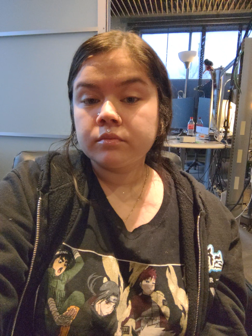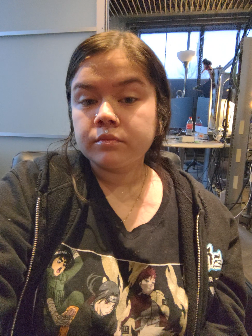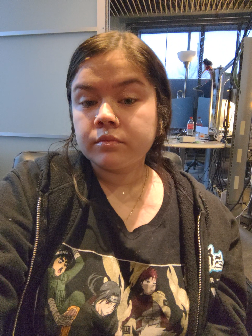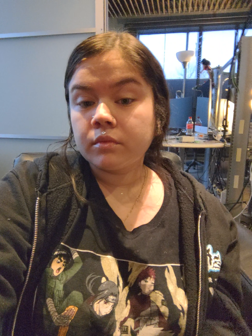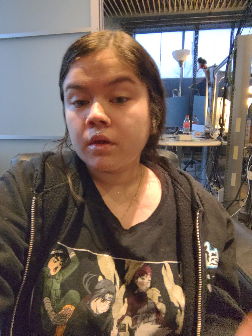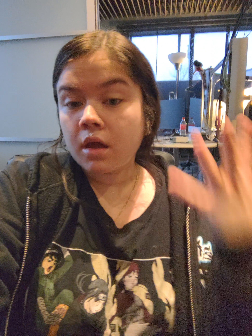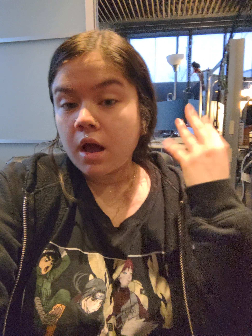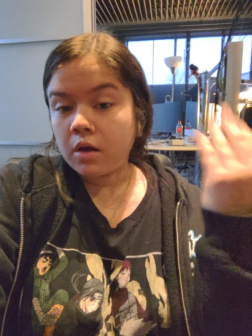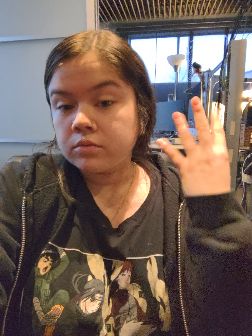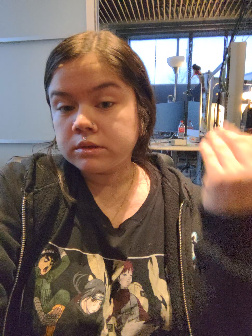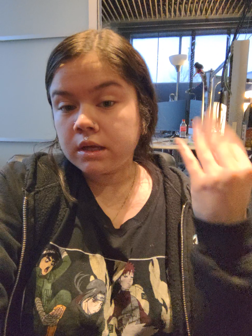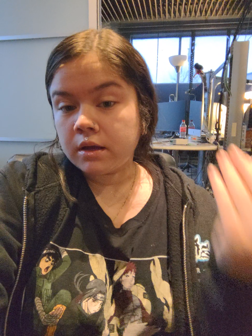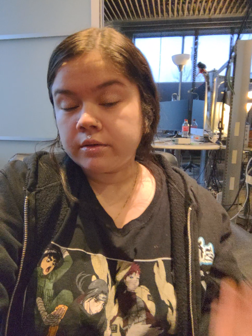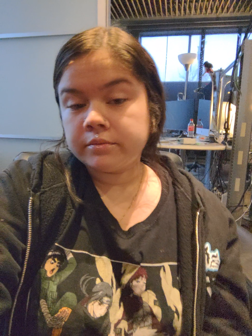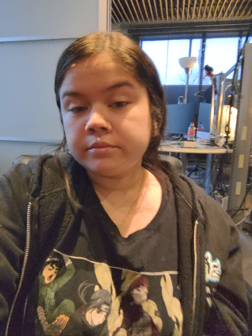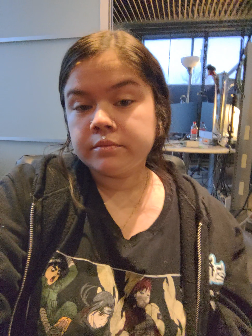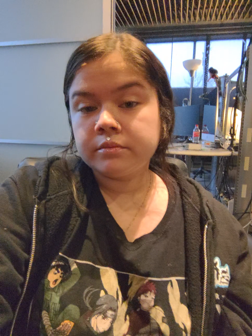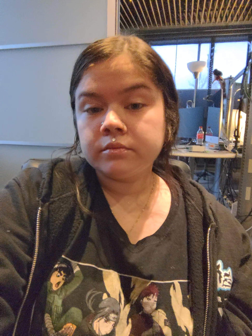outside